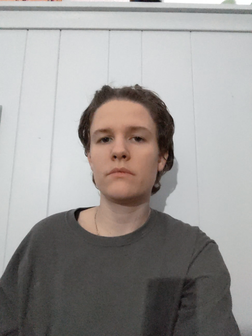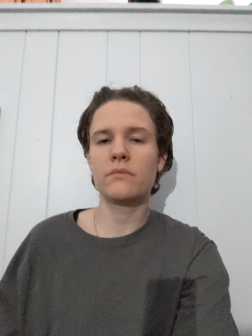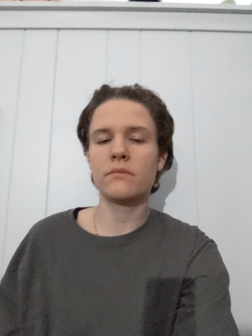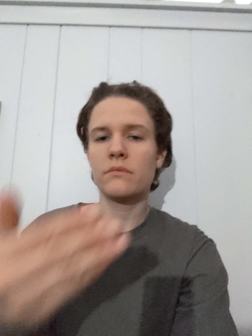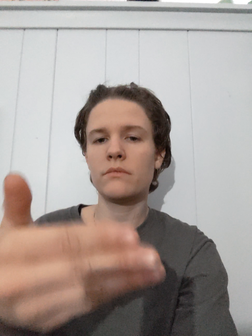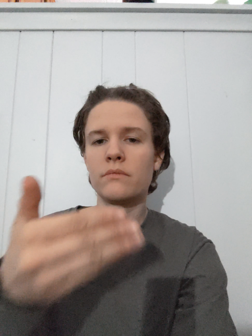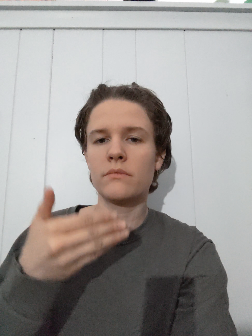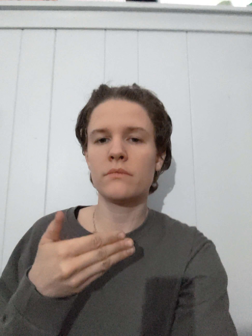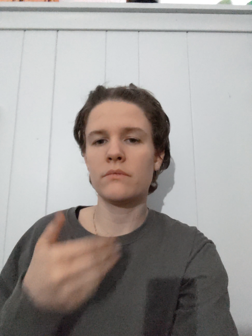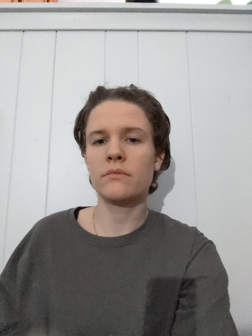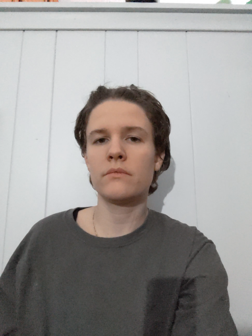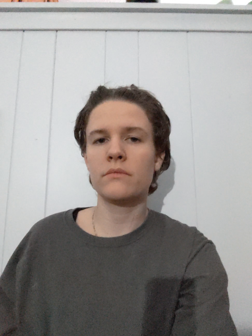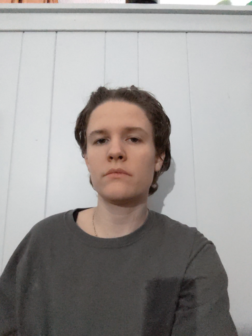before